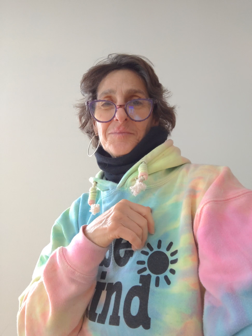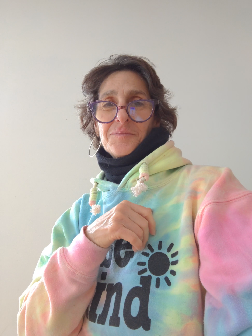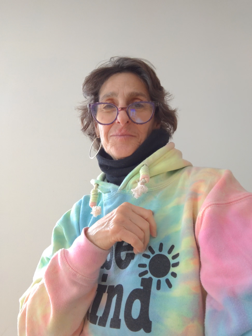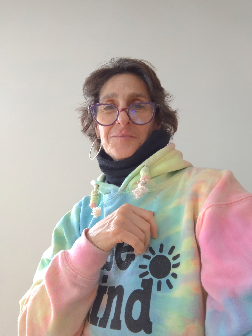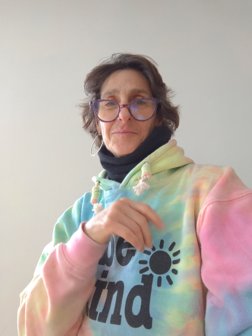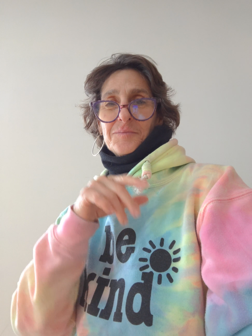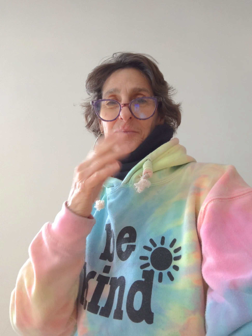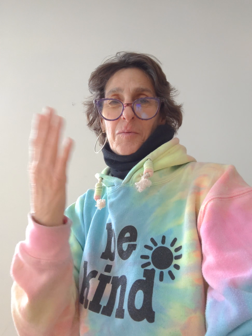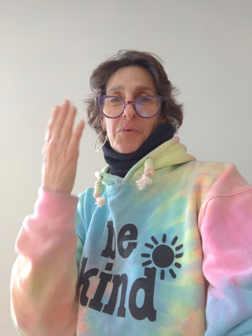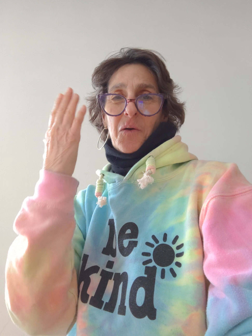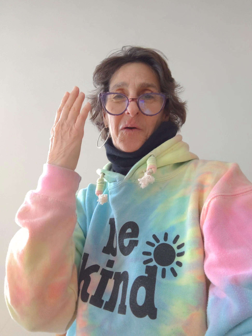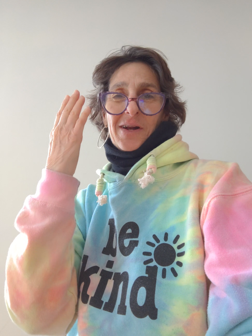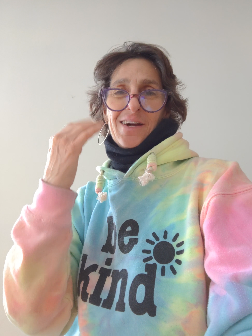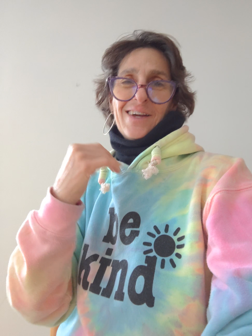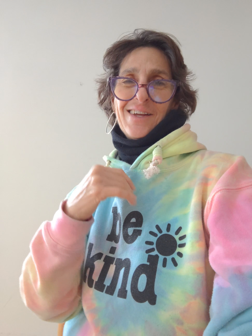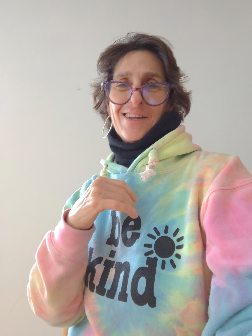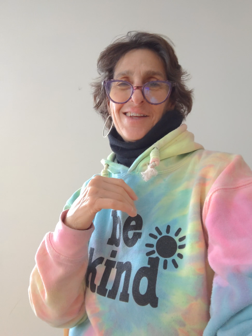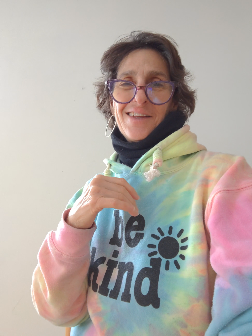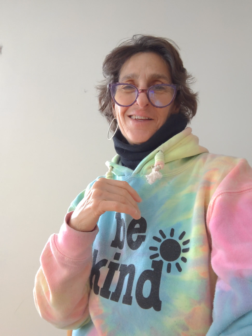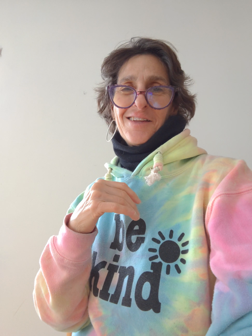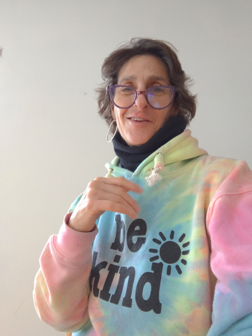morning